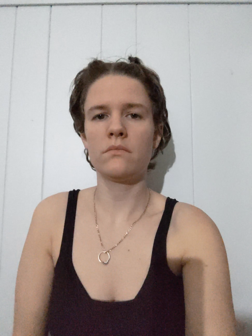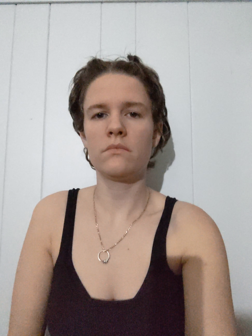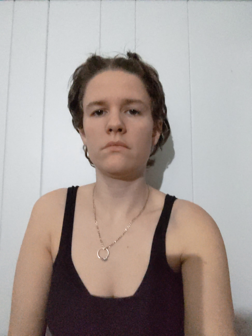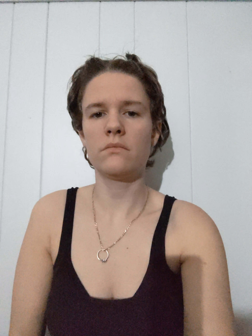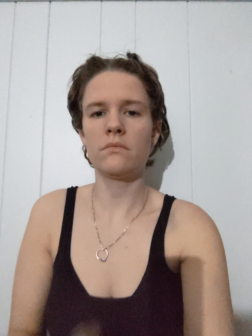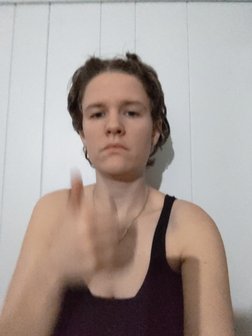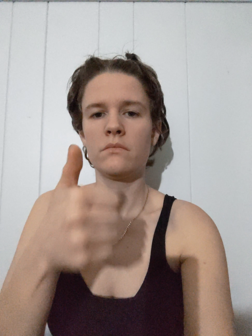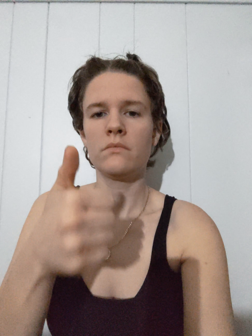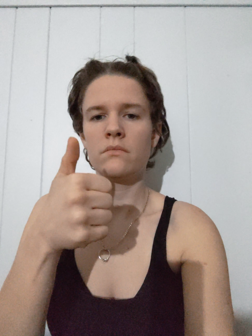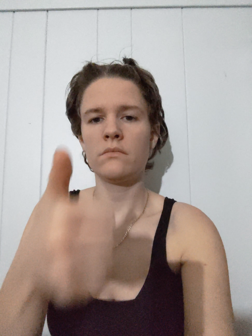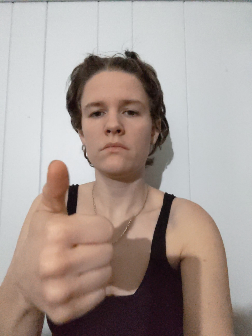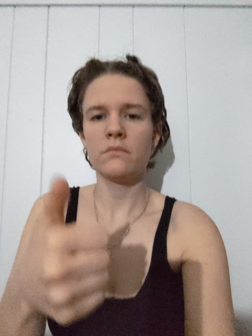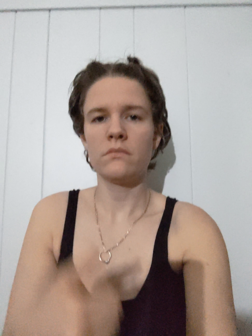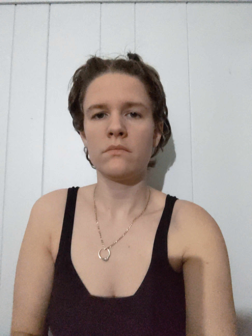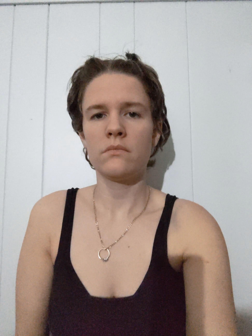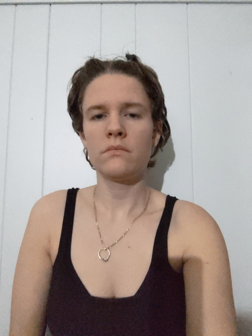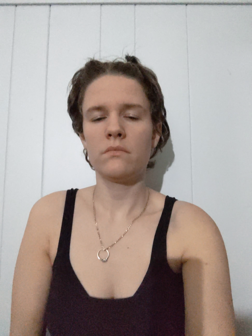yourself